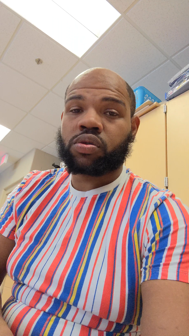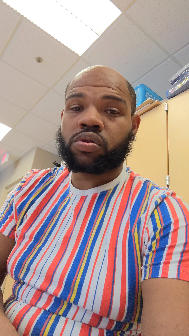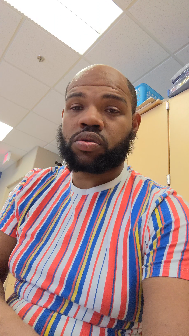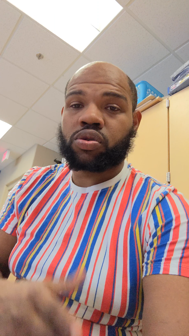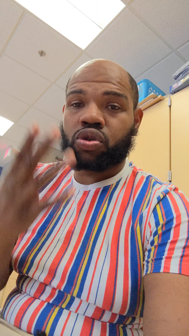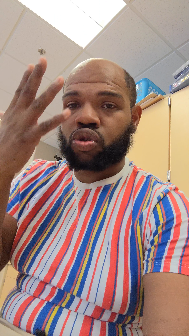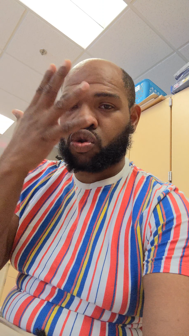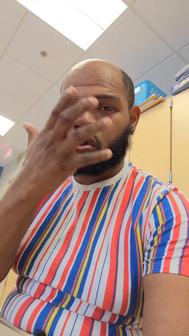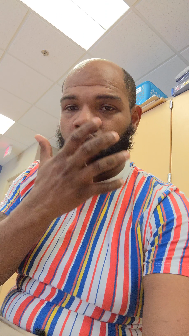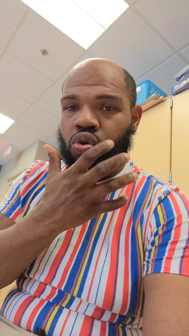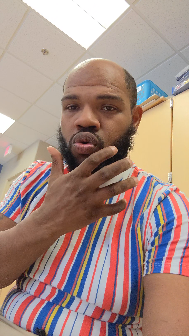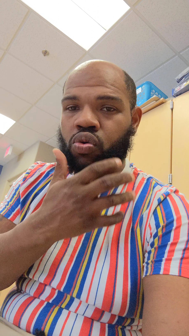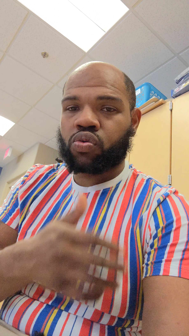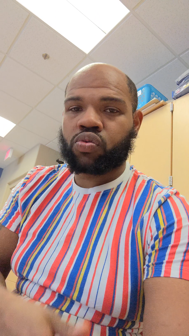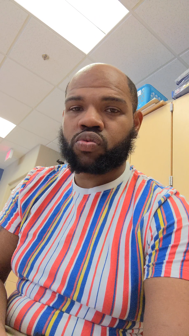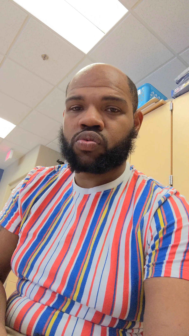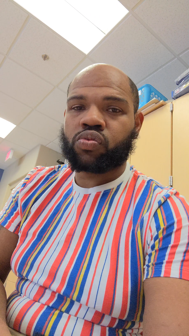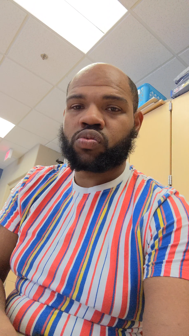dark